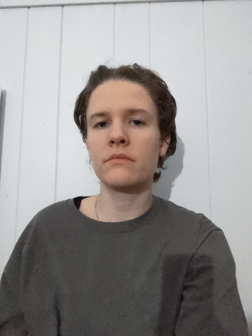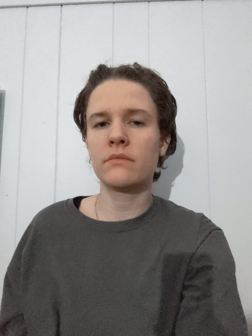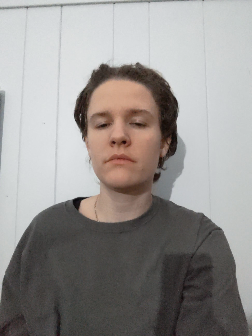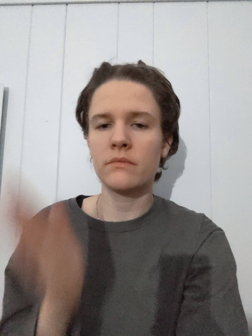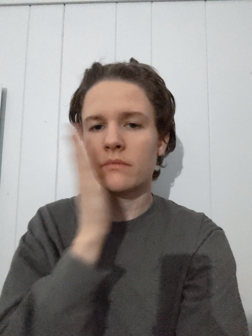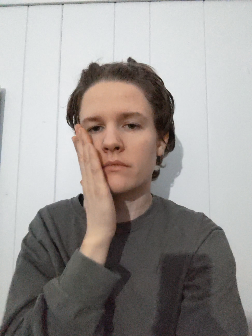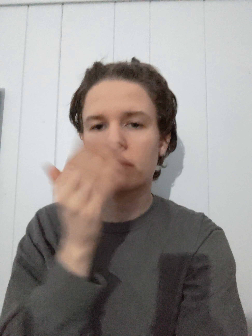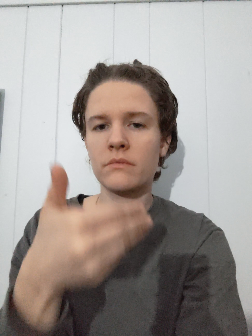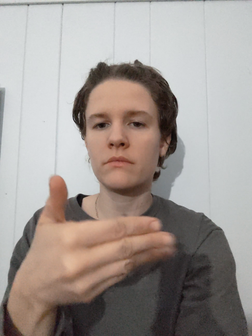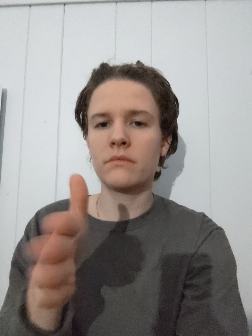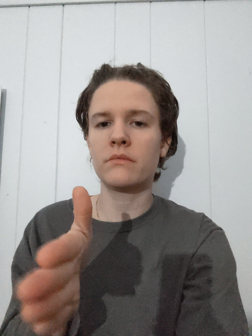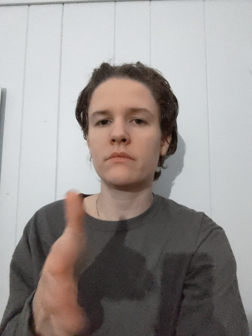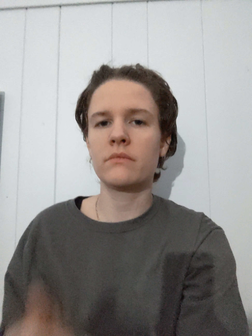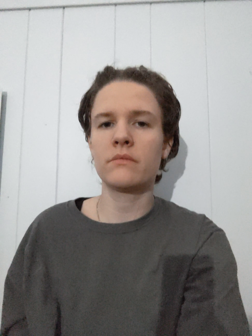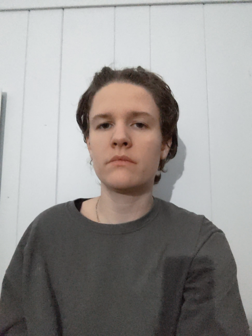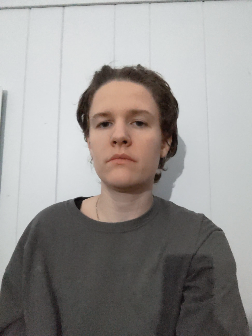bedroom